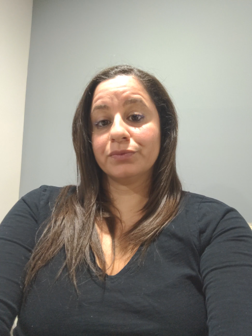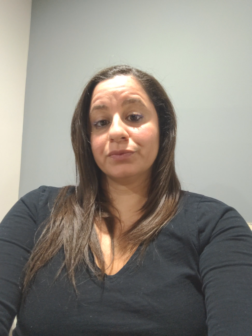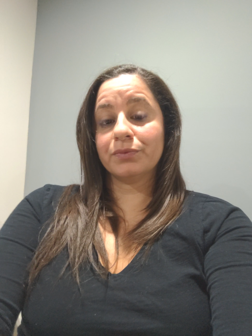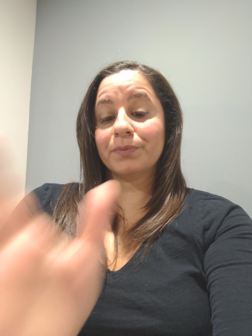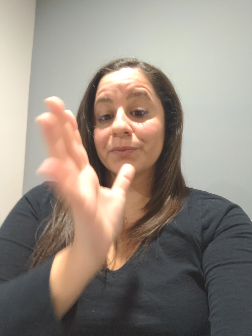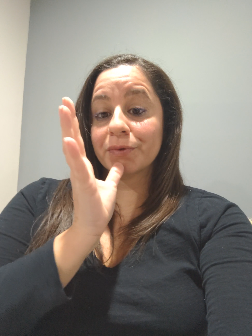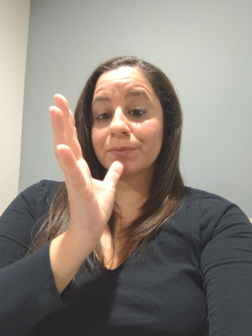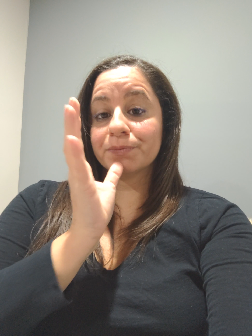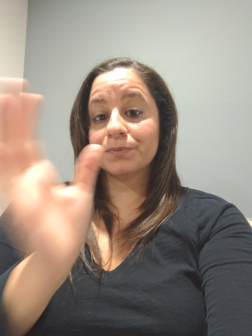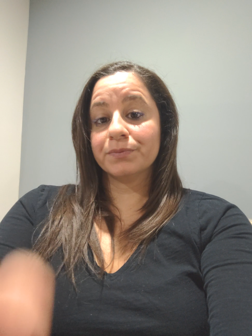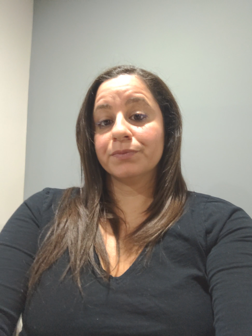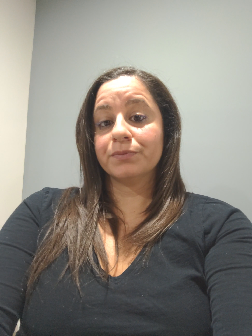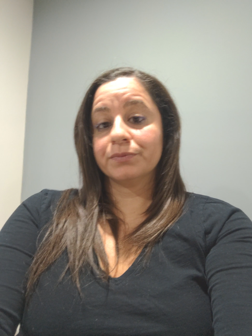mom